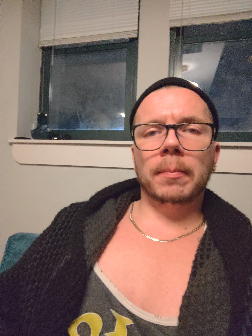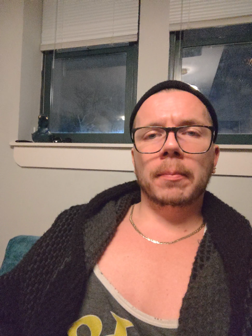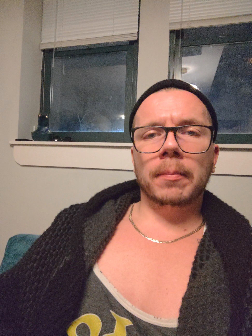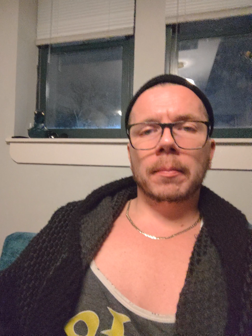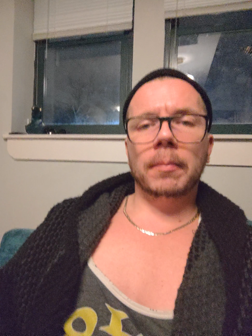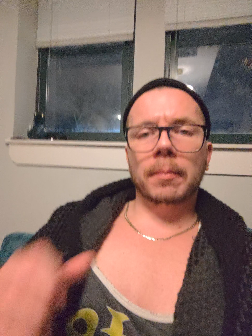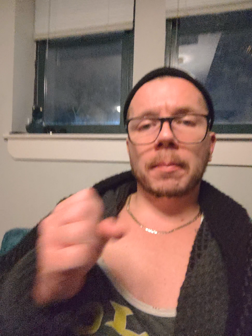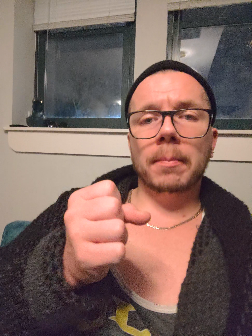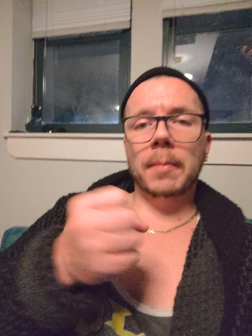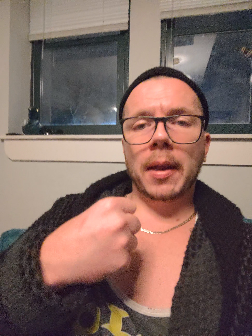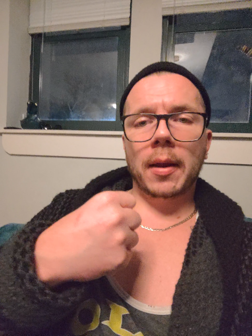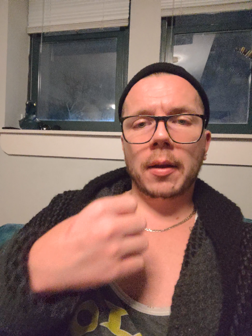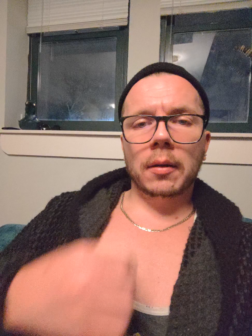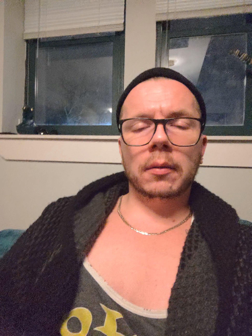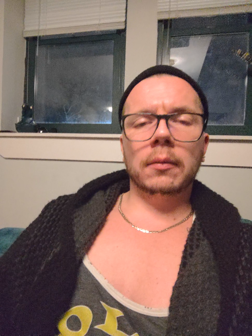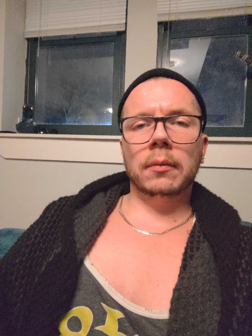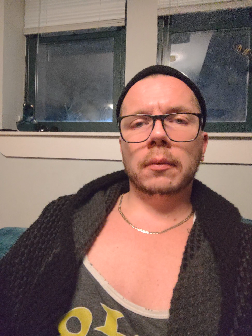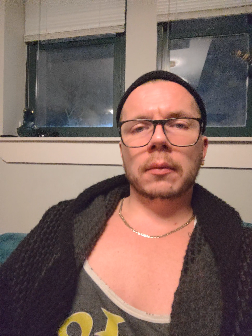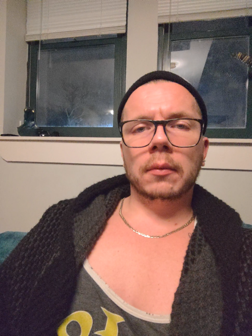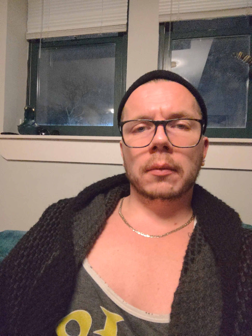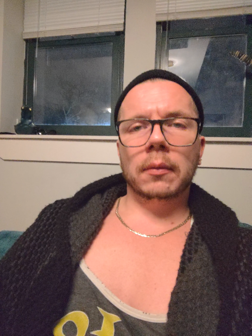make